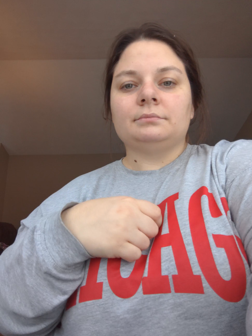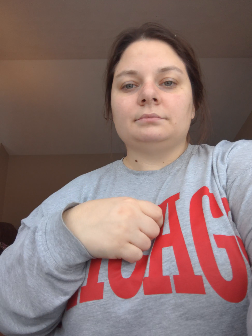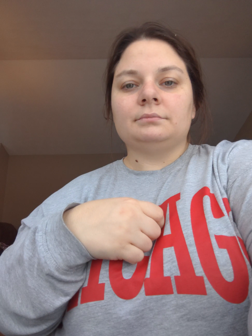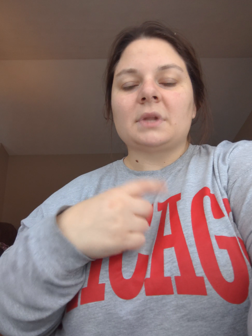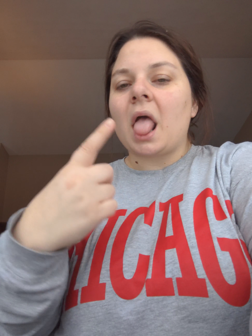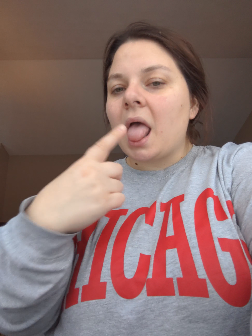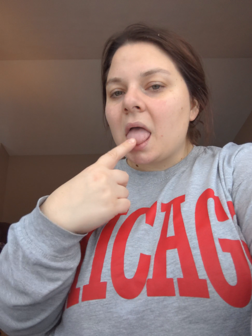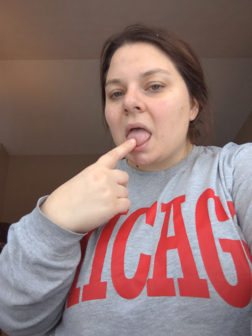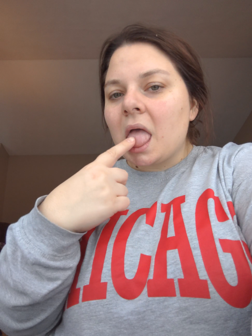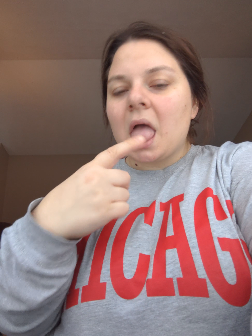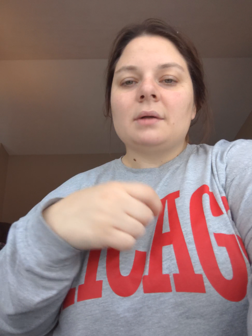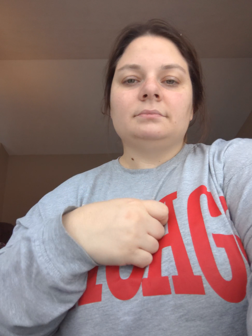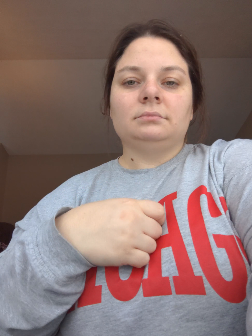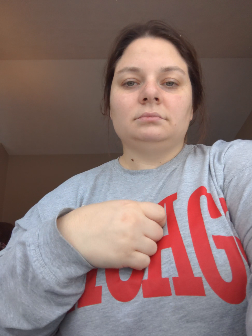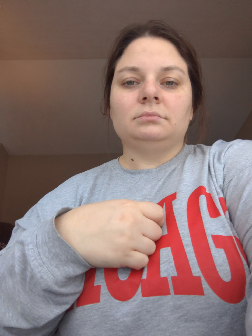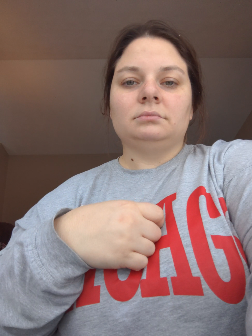tongue